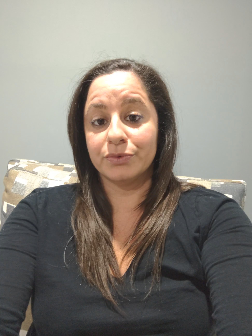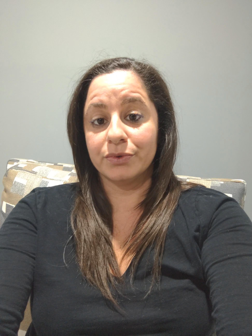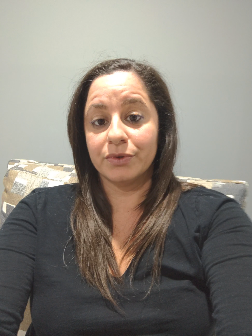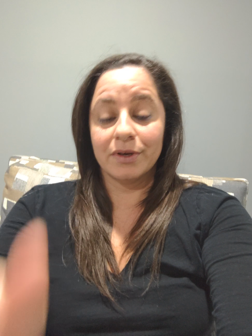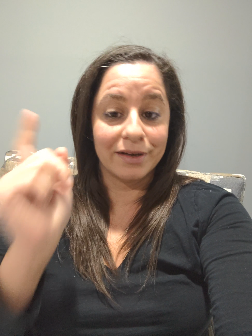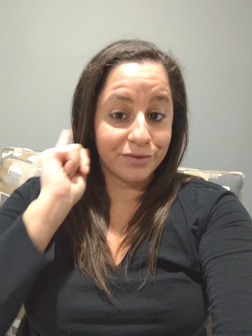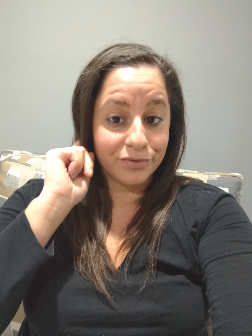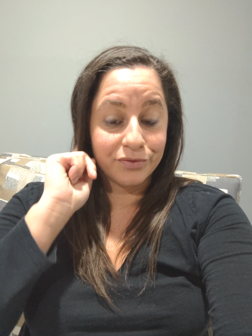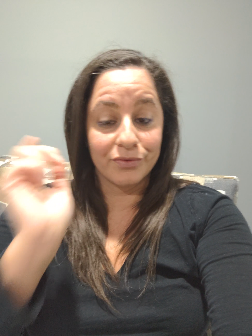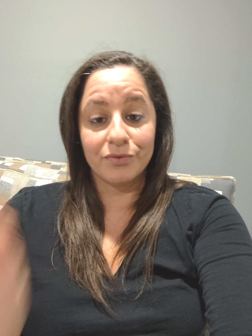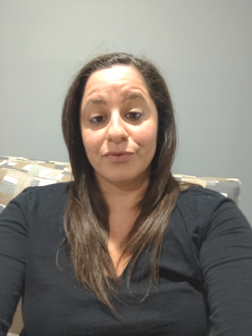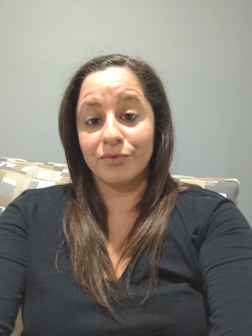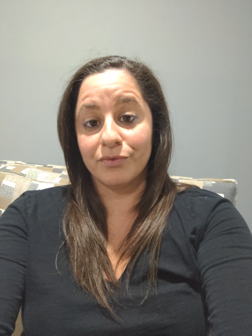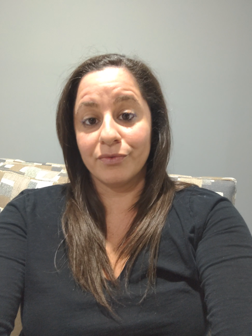ear